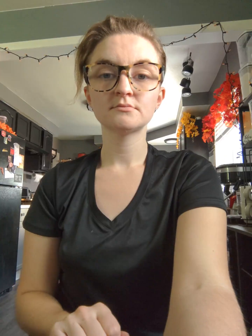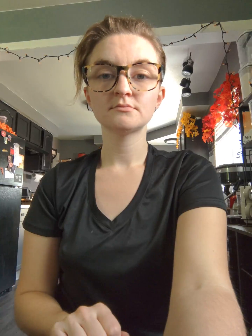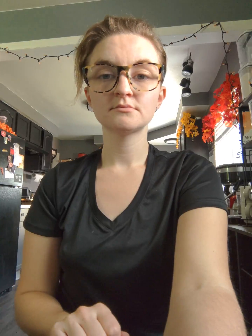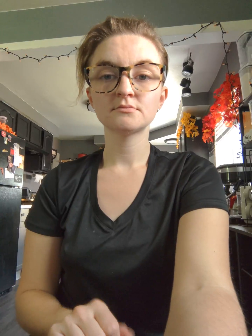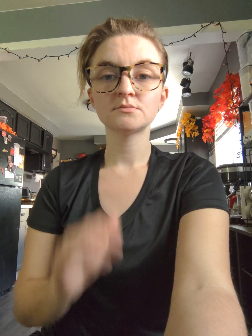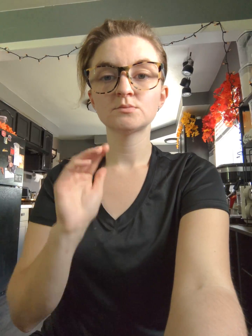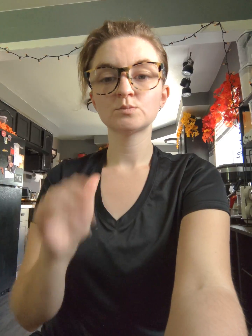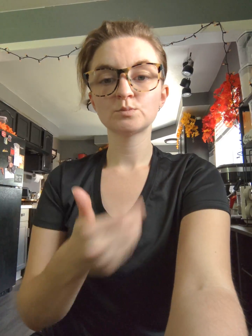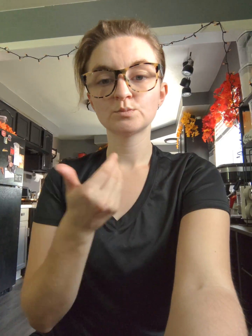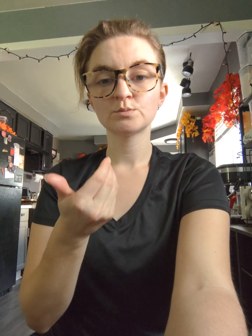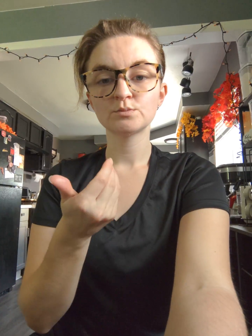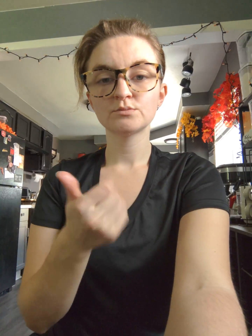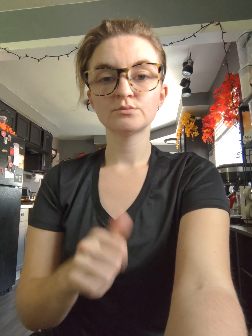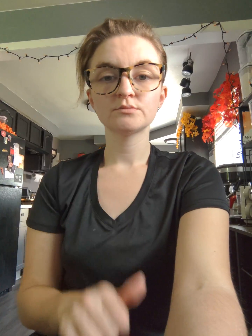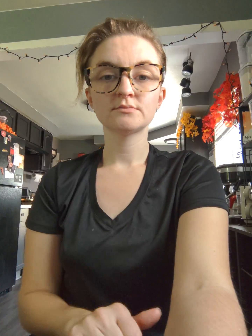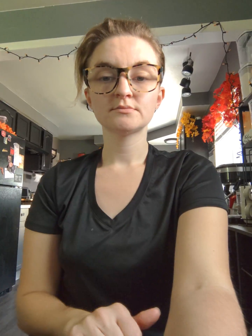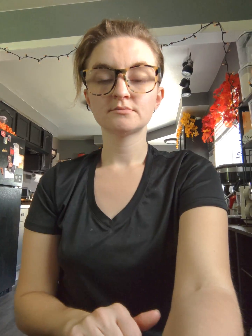new